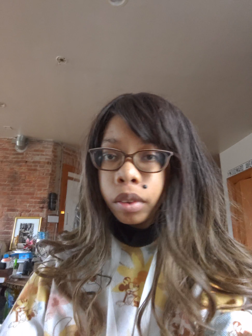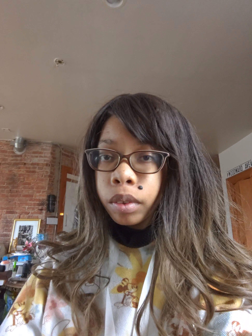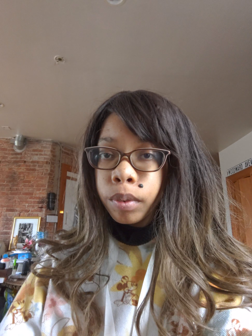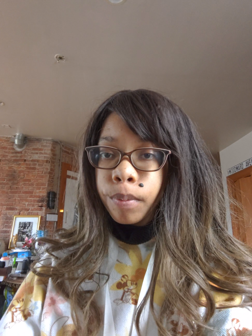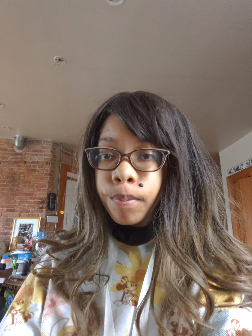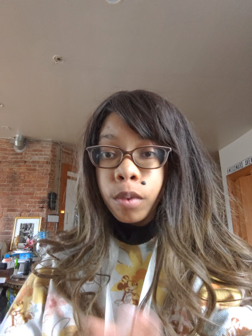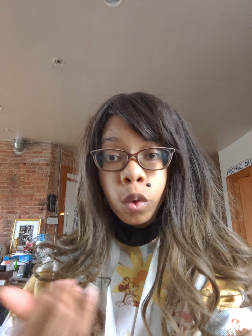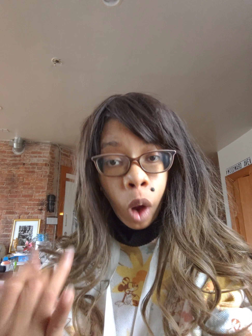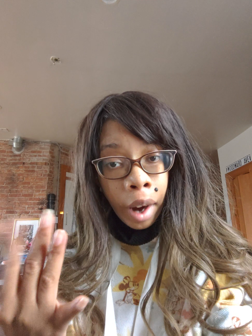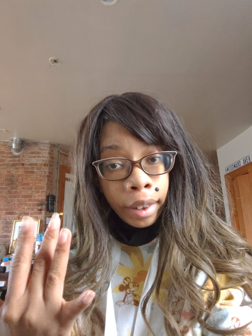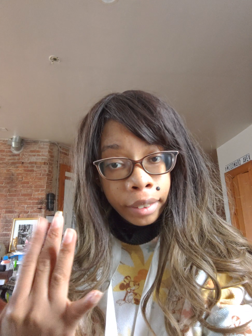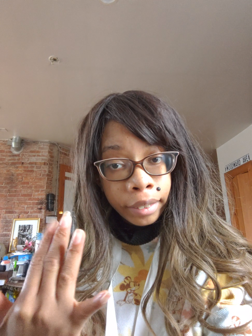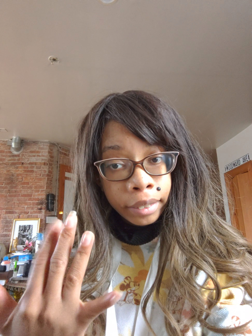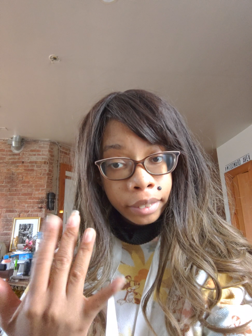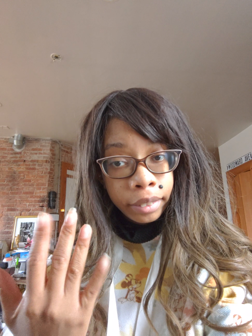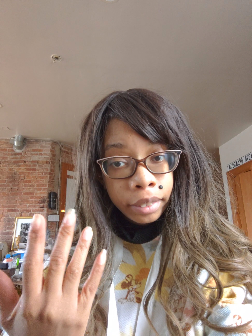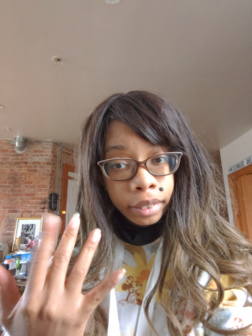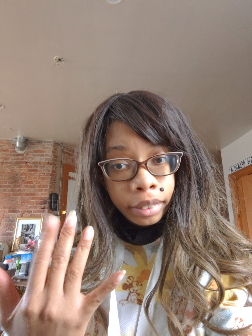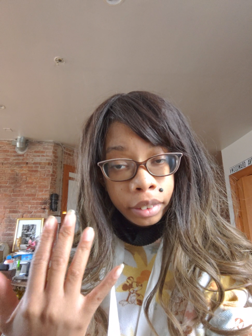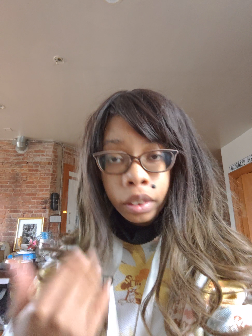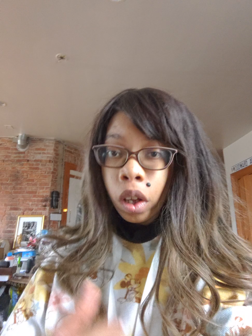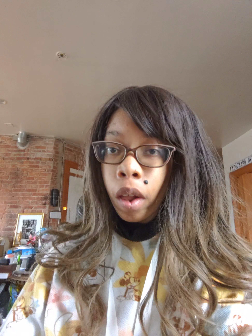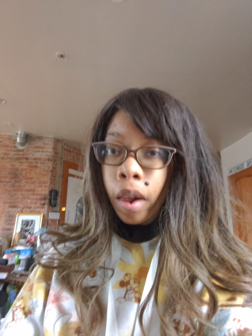wait